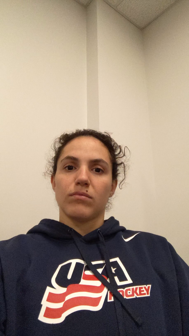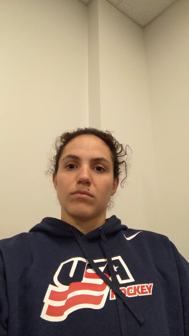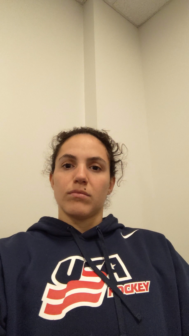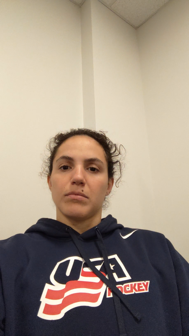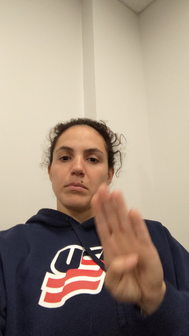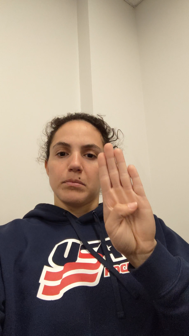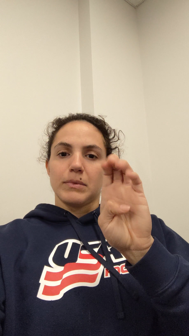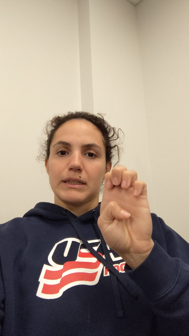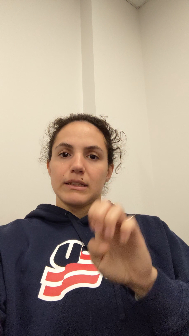be